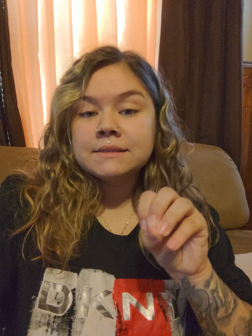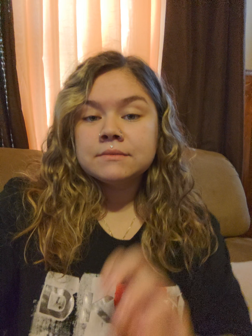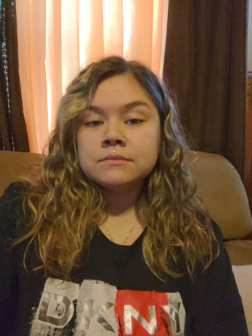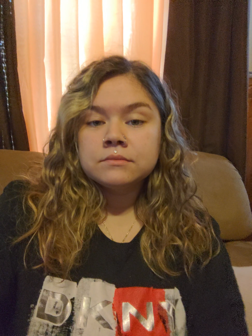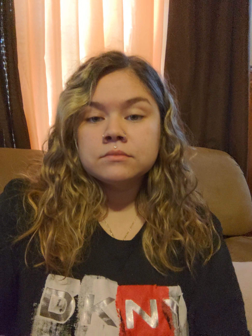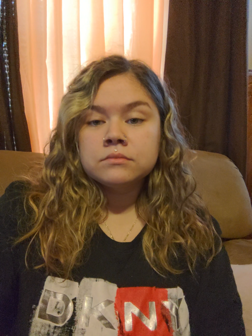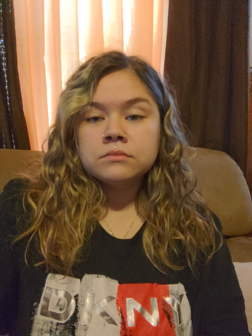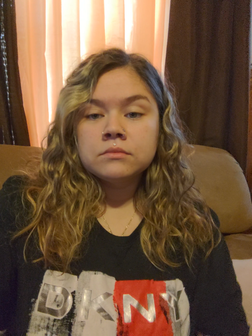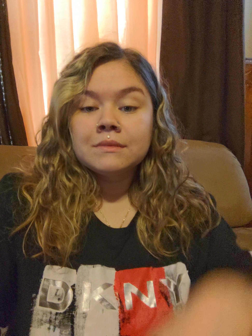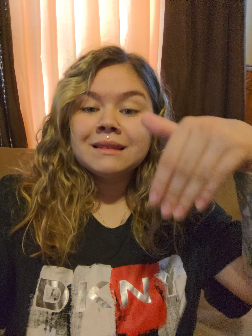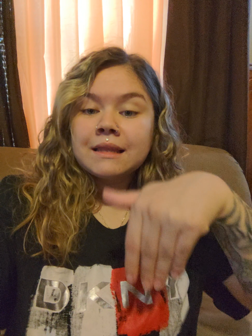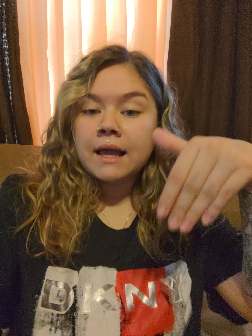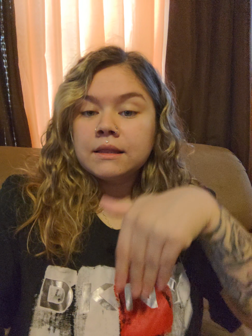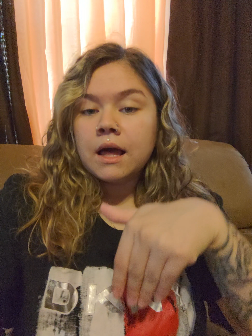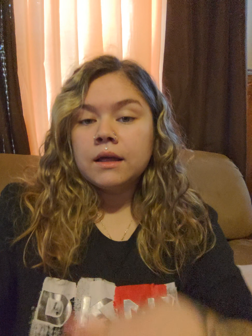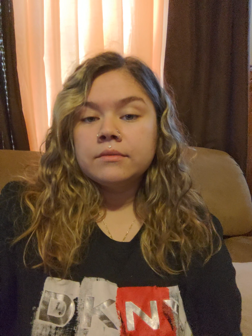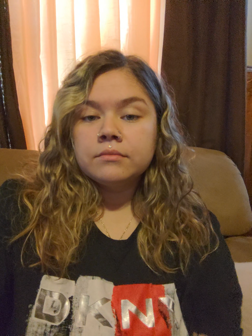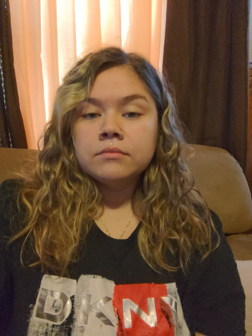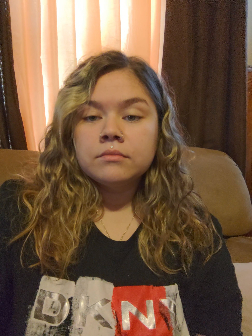night night